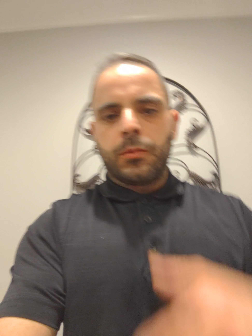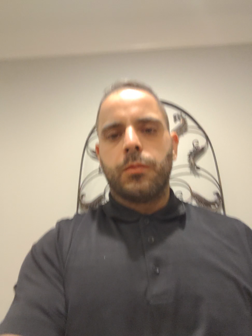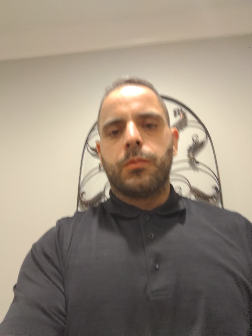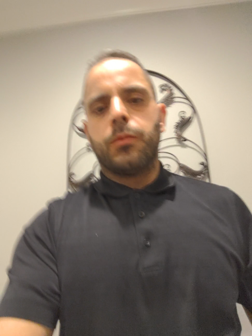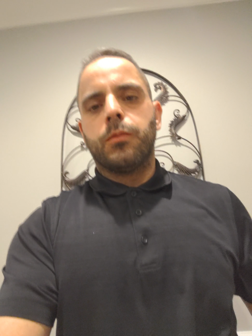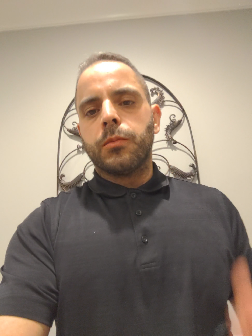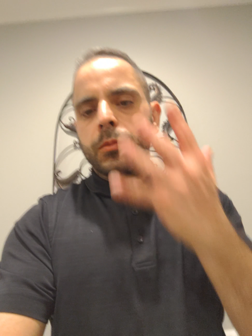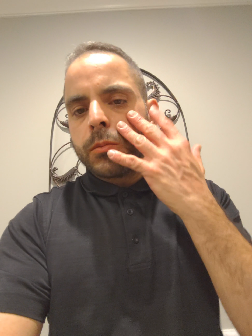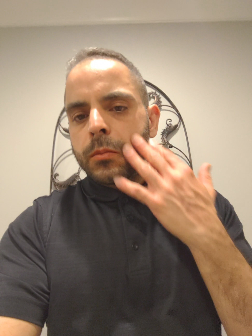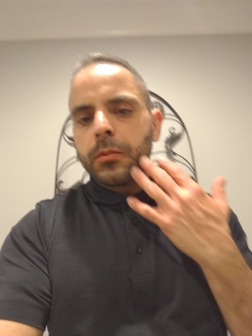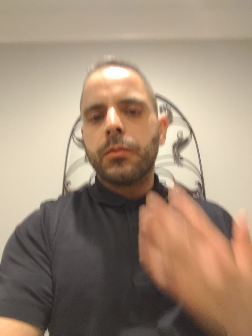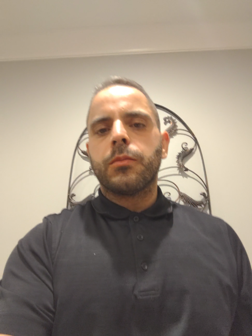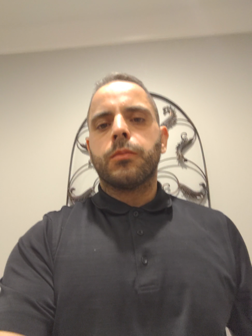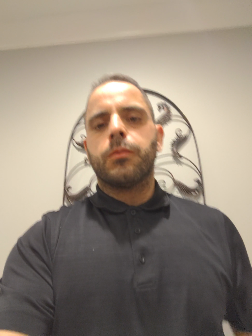sad